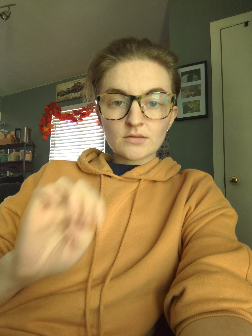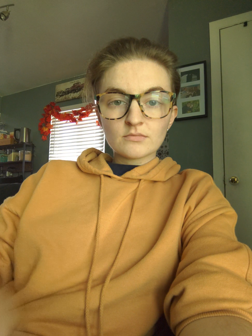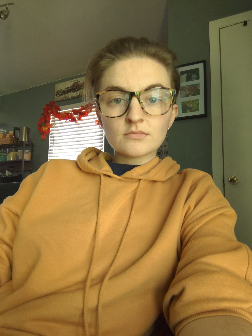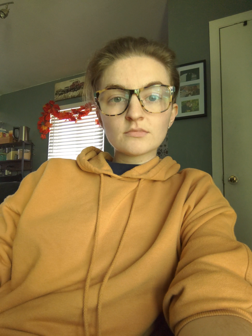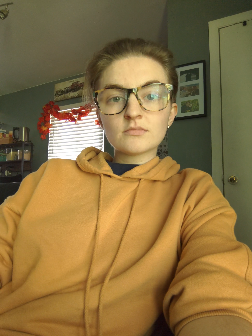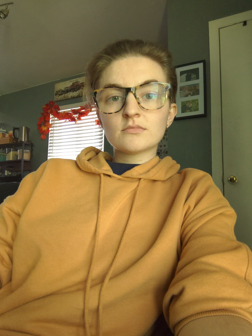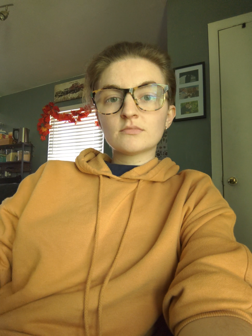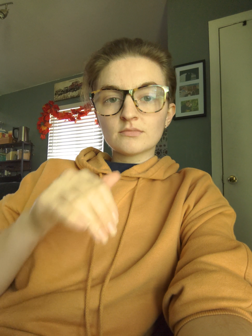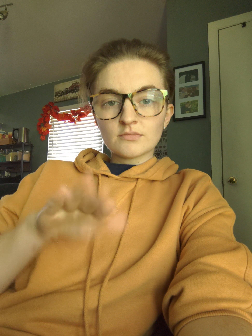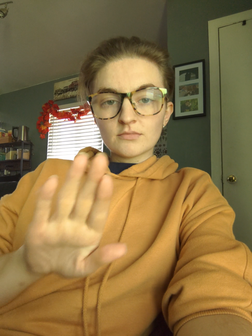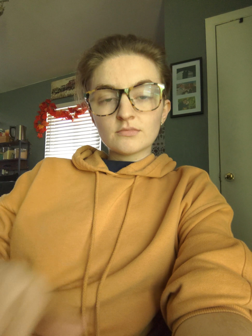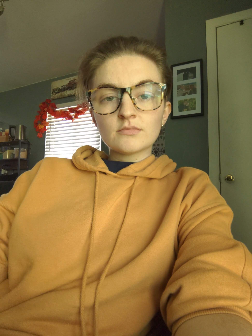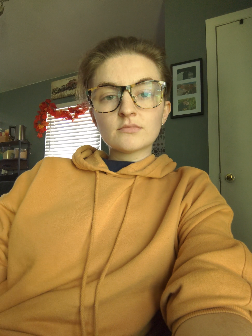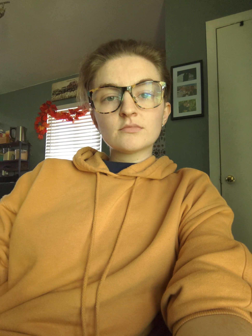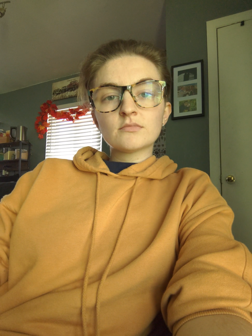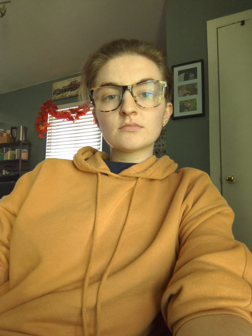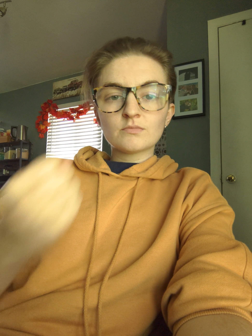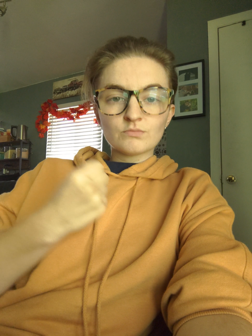enter